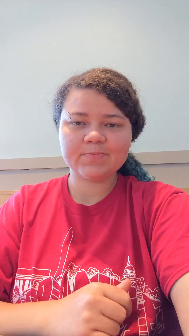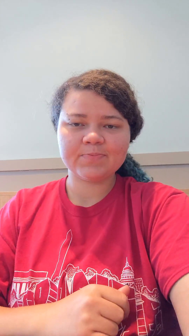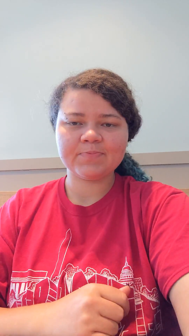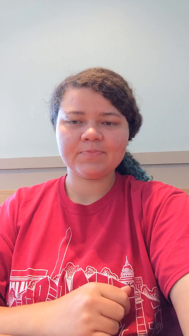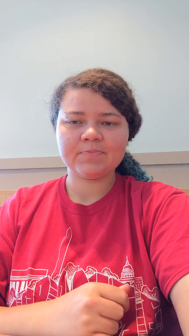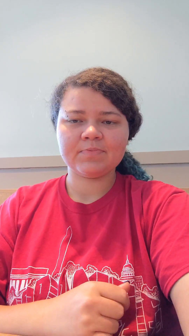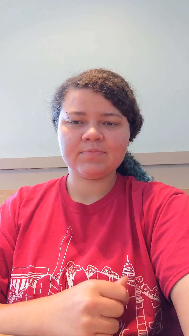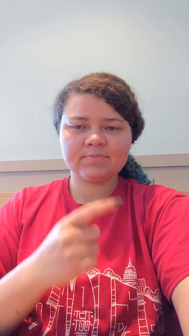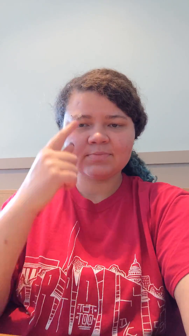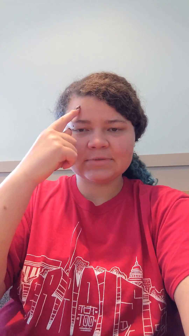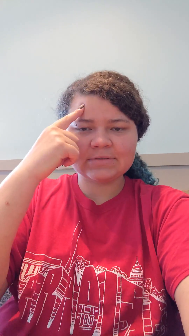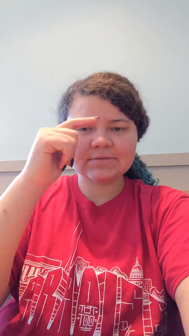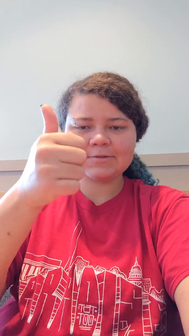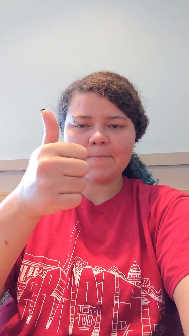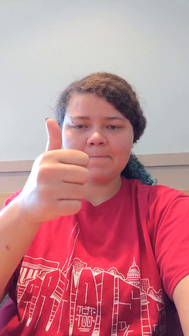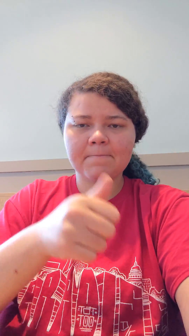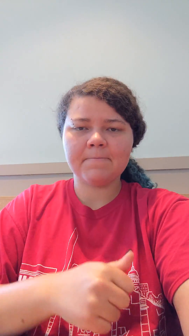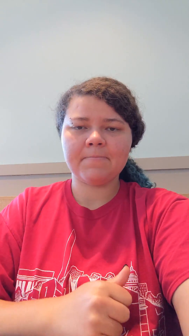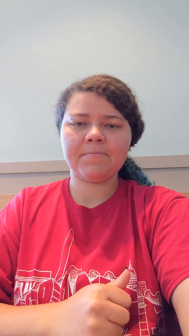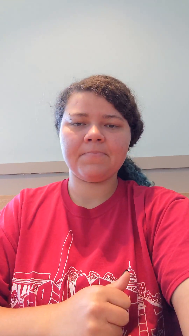dime